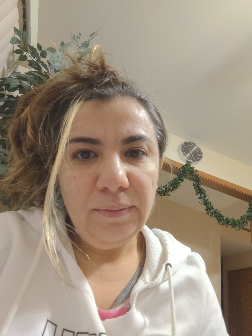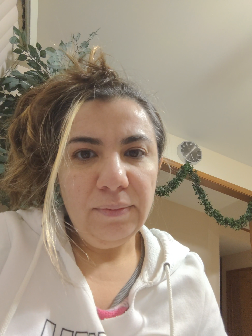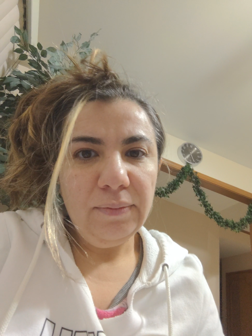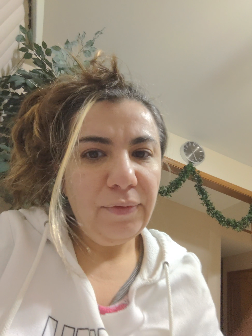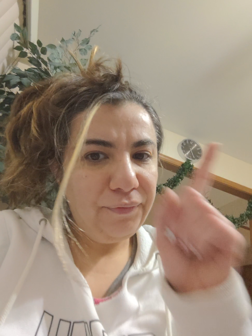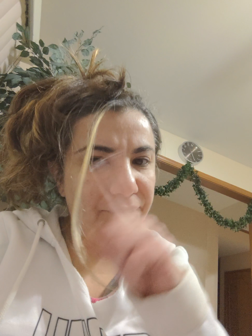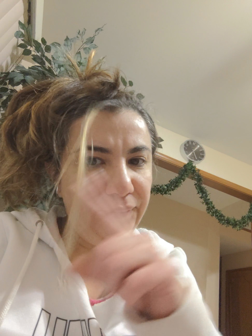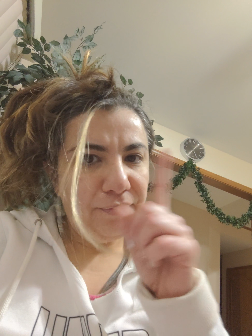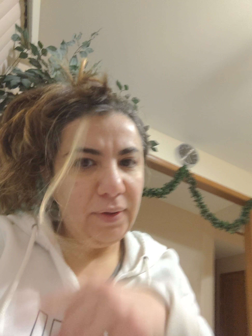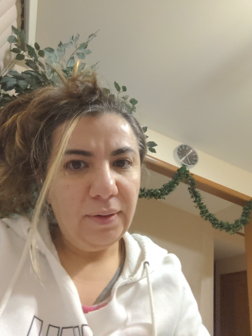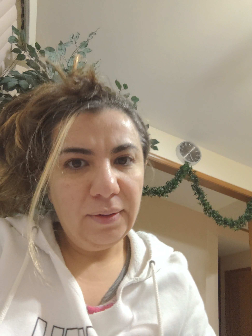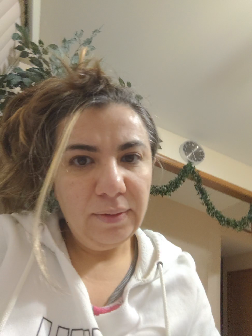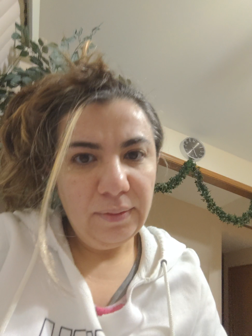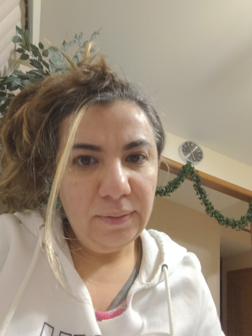mouse